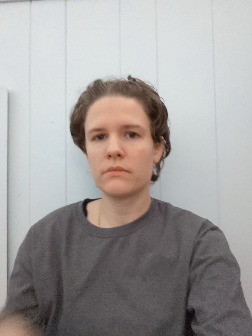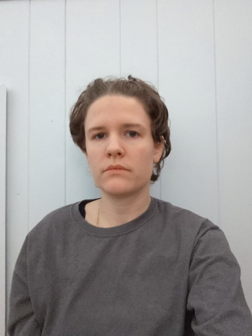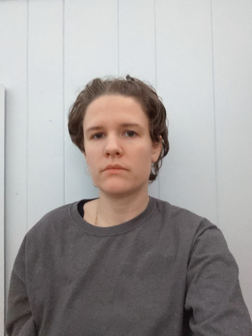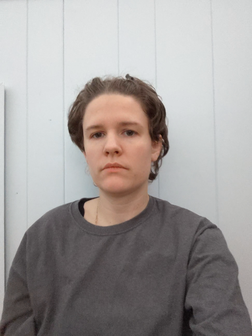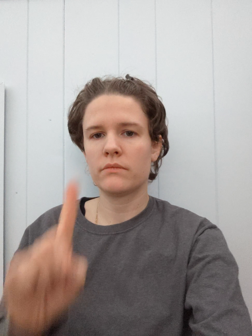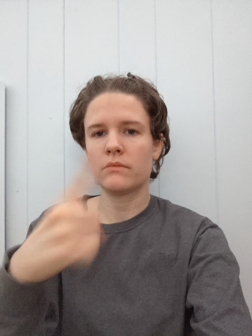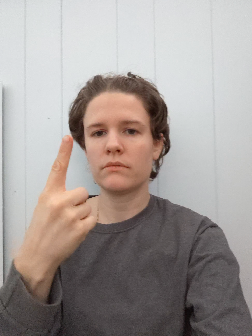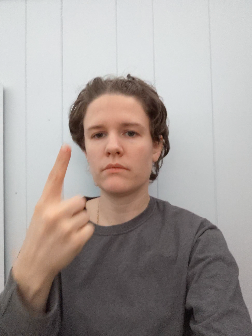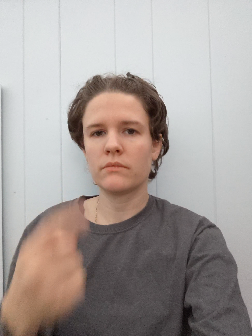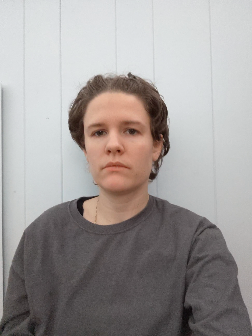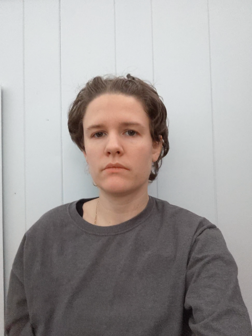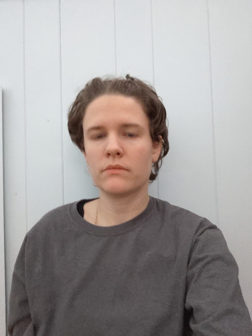first